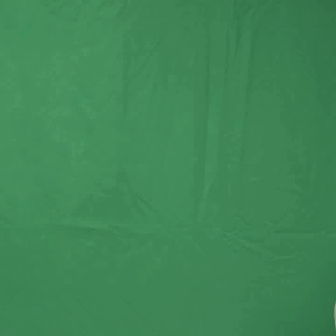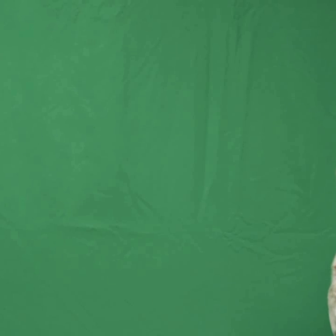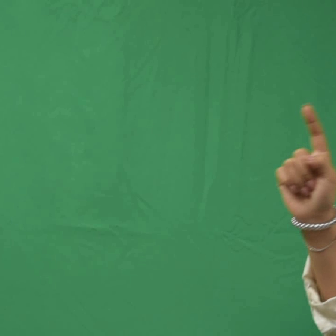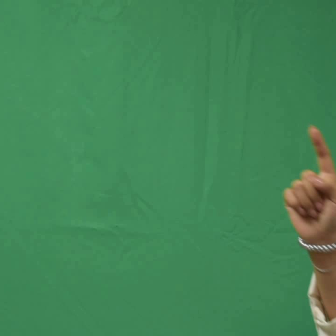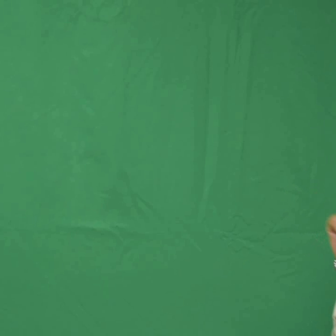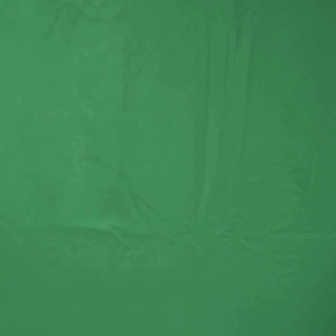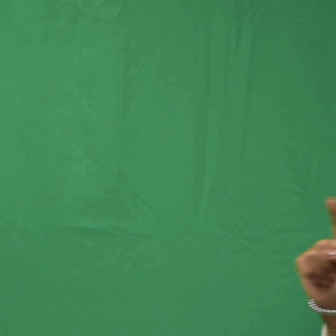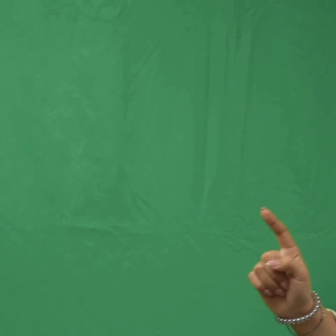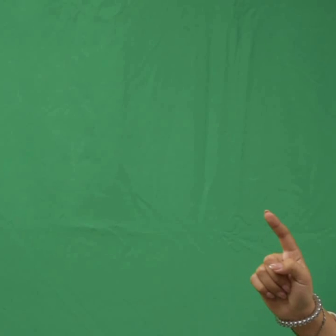Z